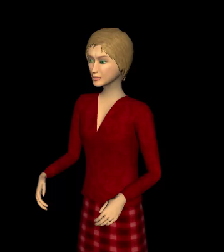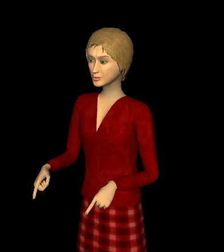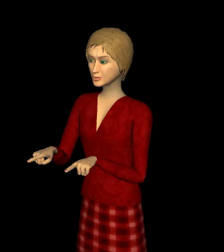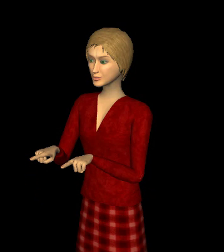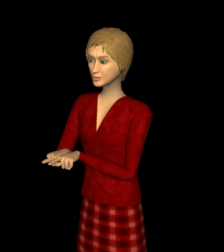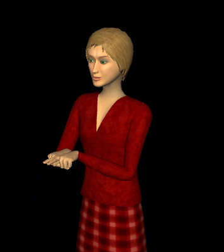أيضا